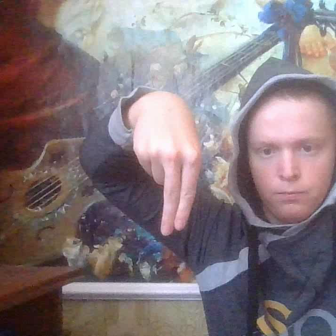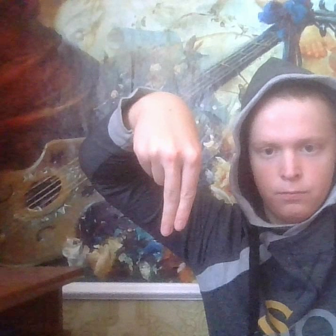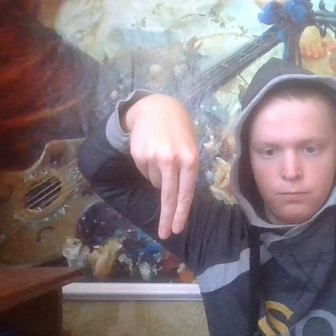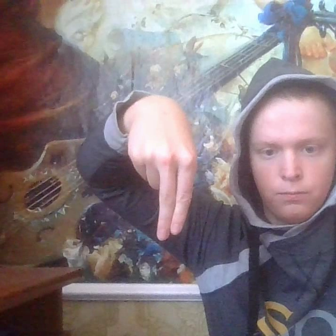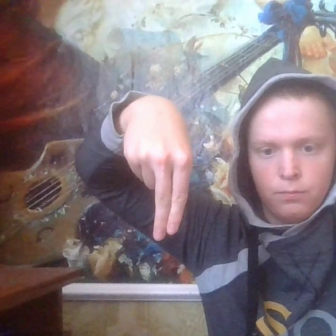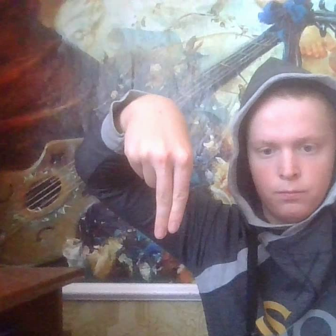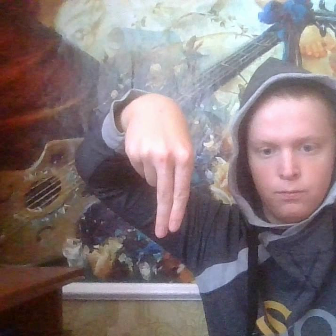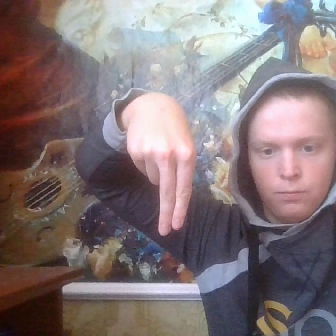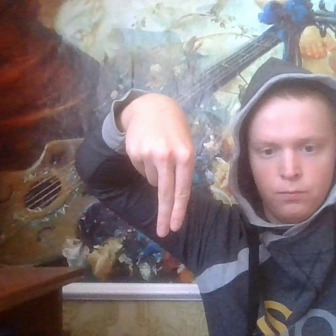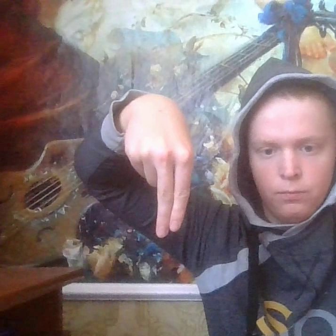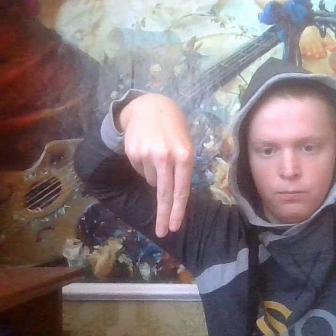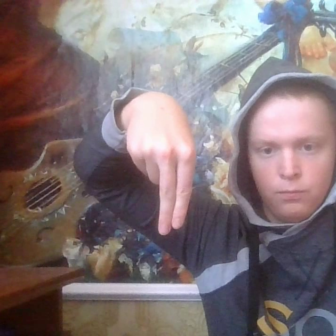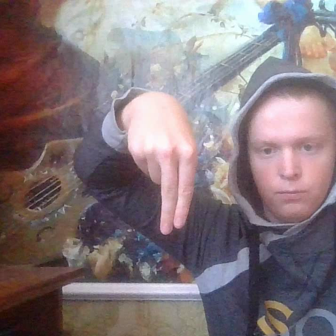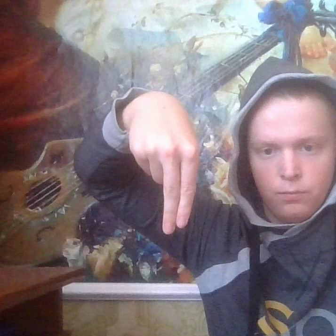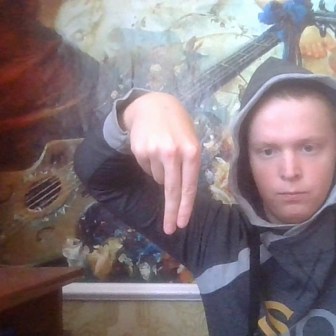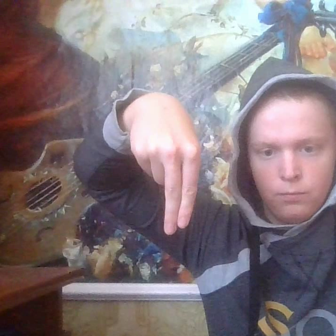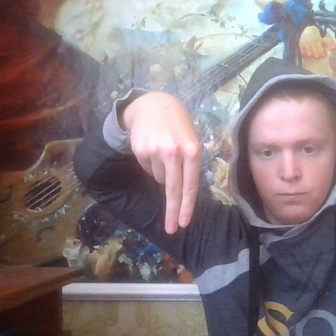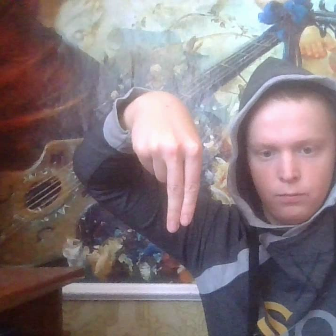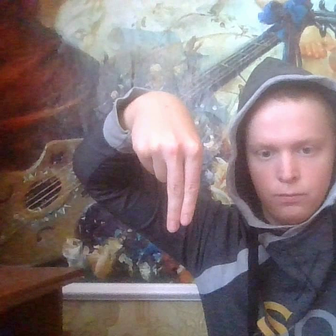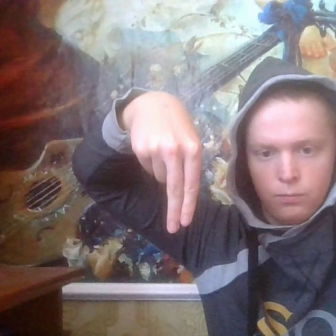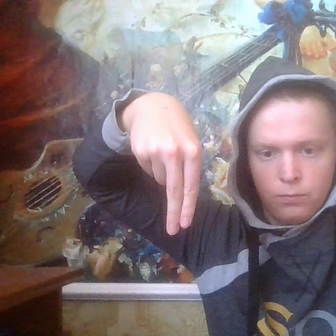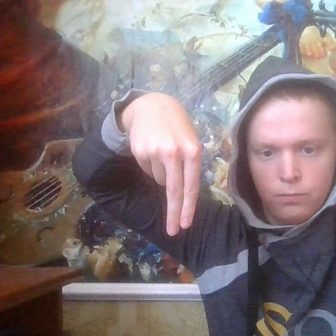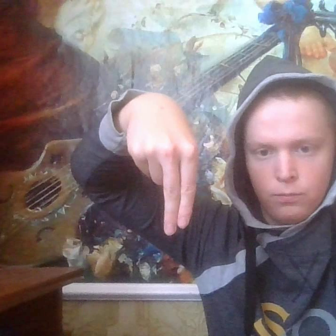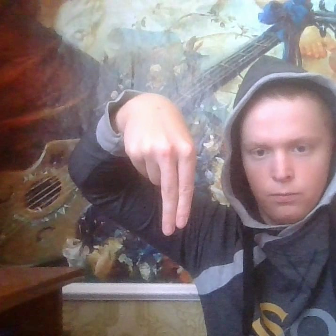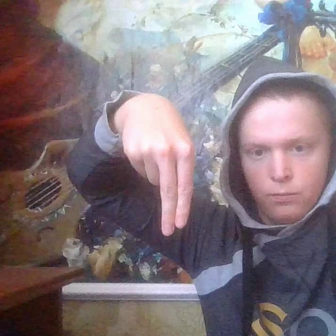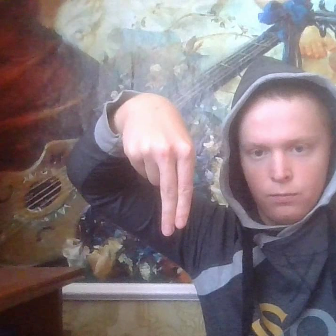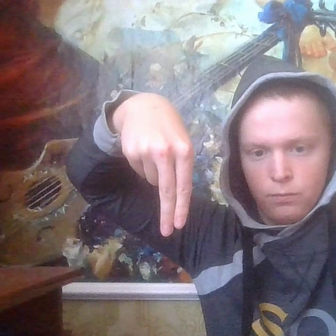П